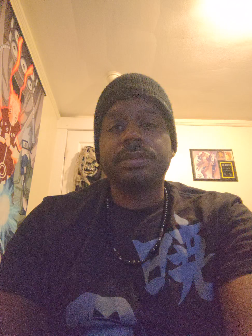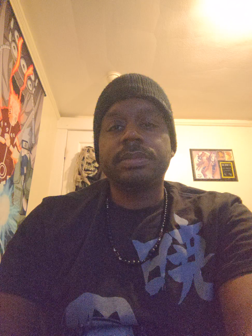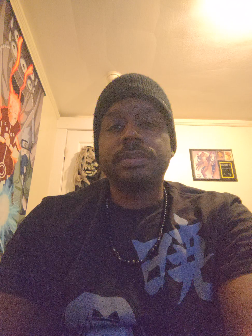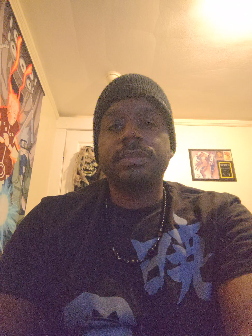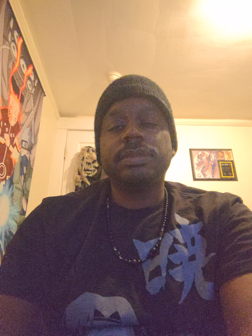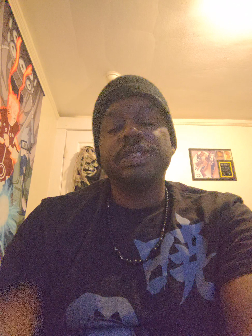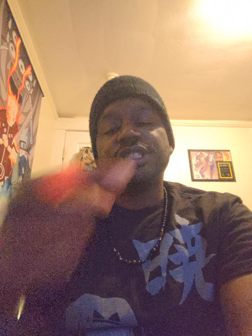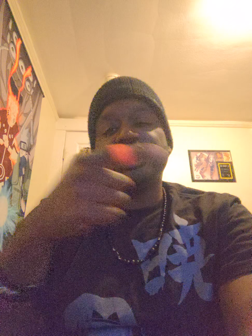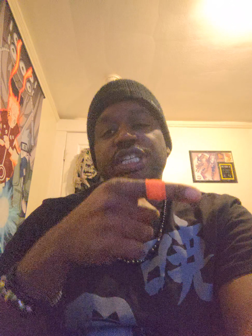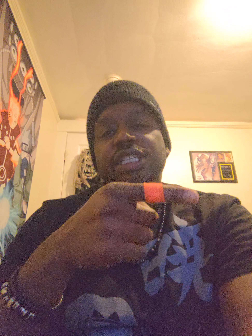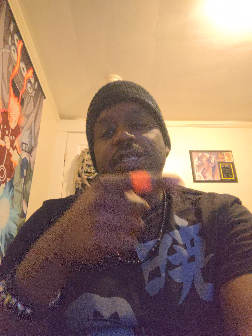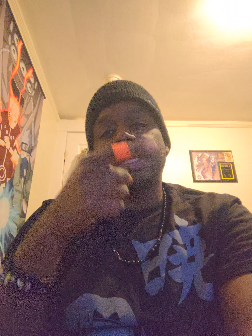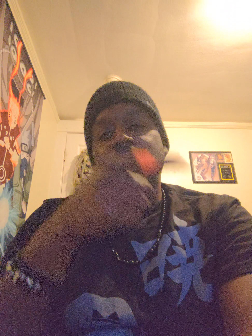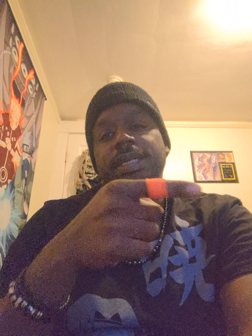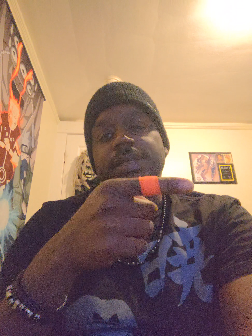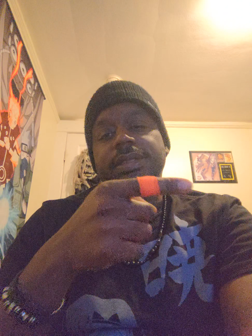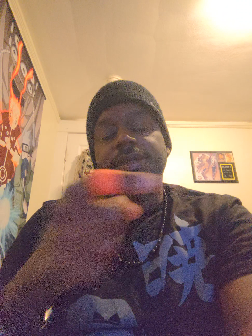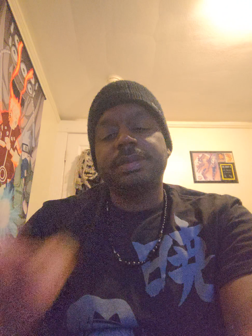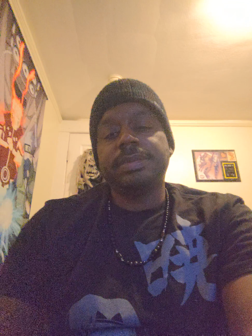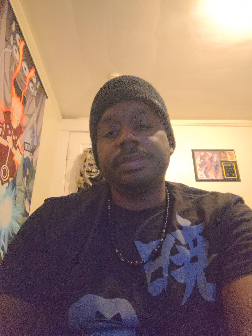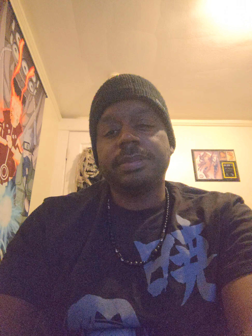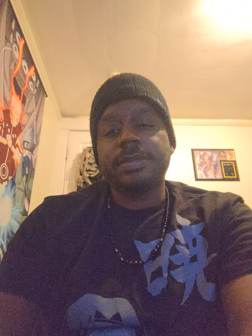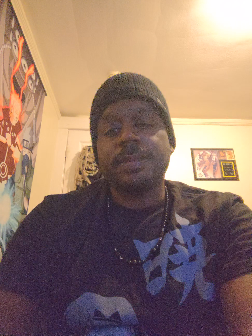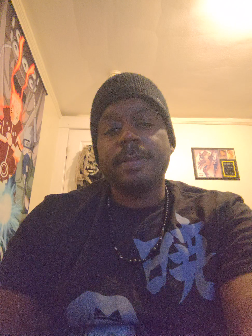he/she/it